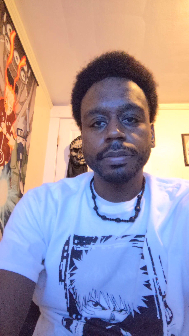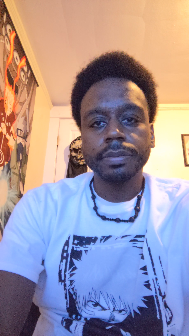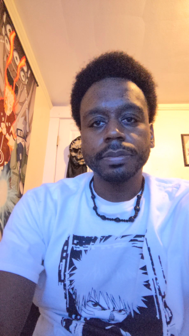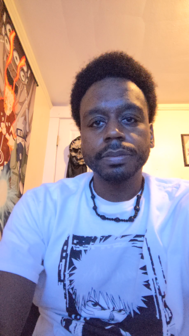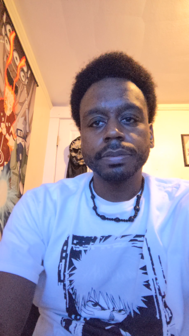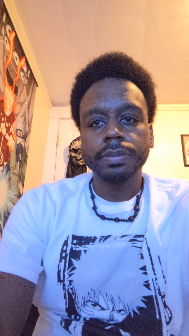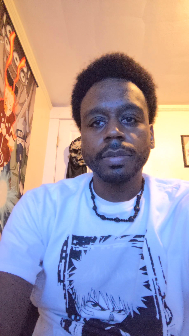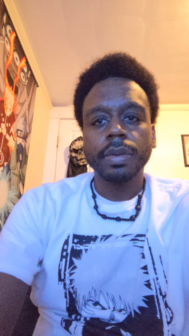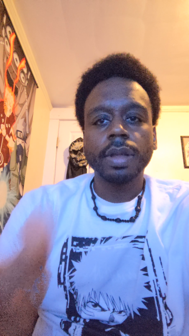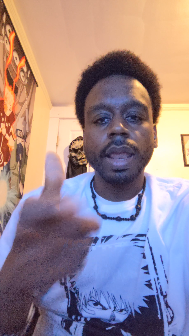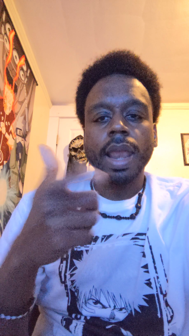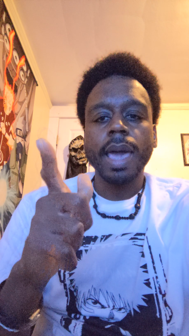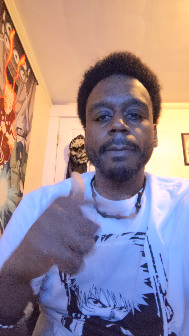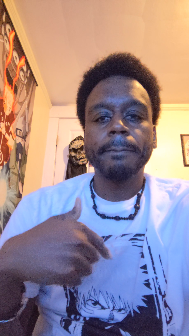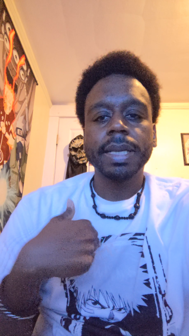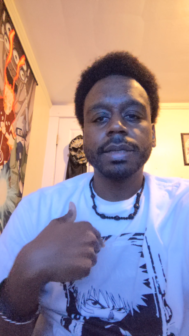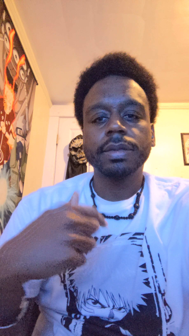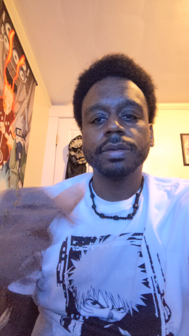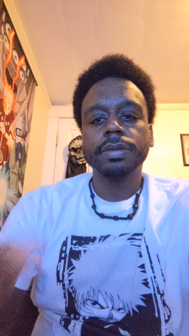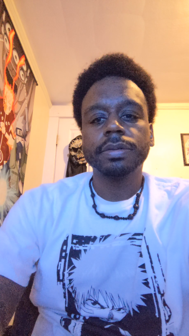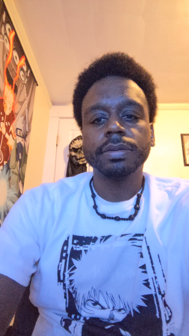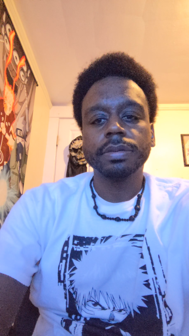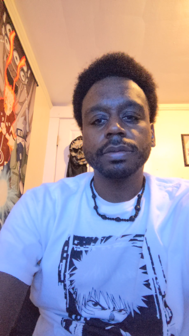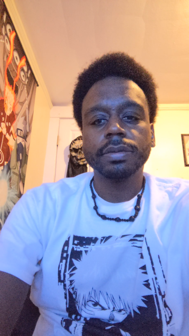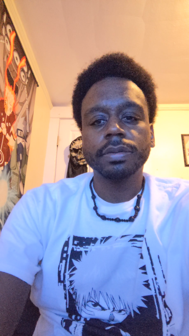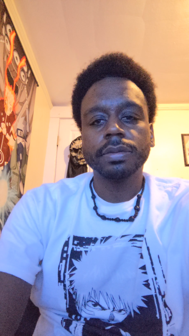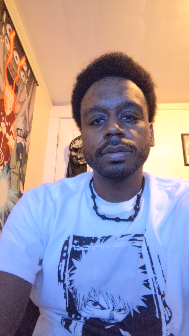let me